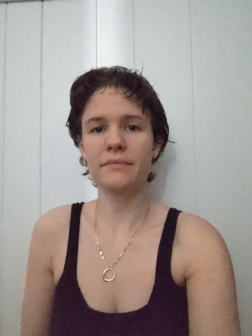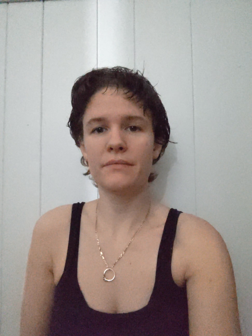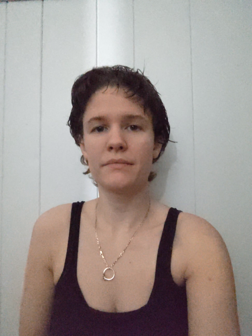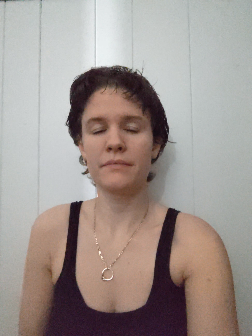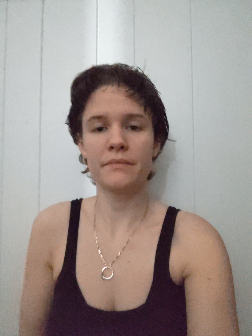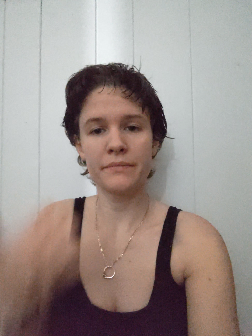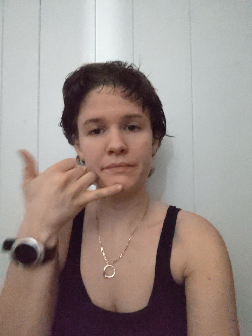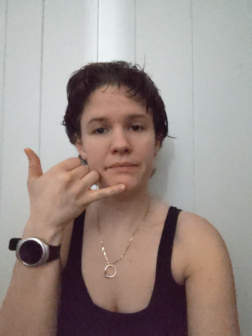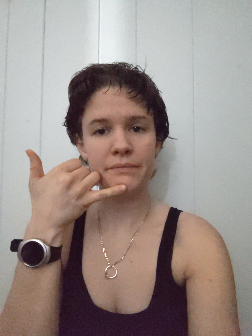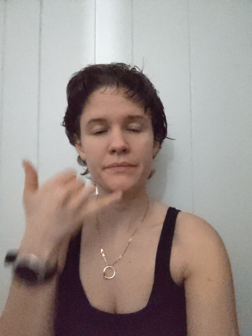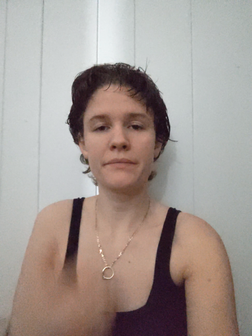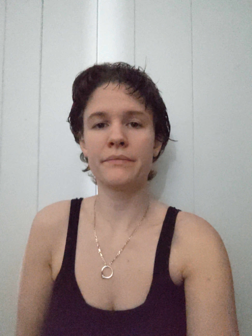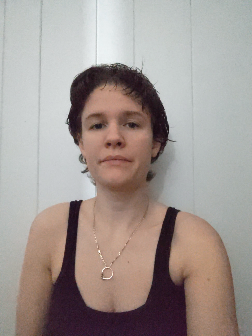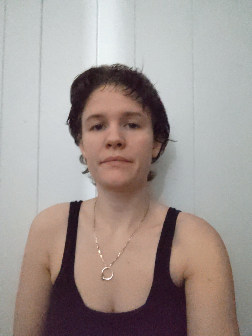call on the phone